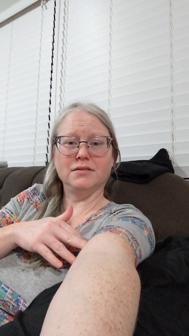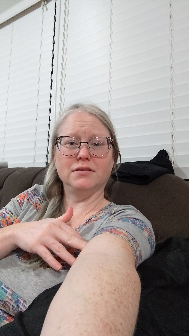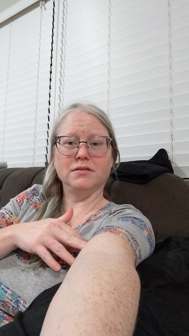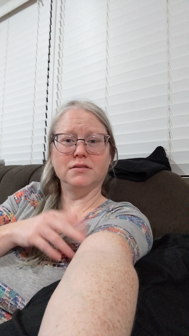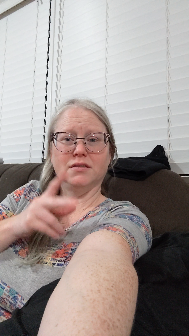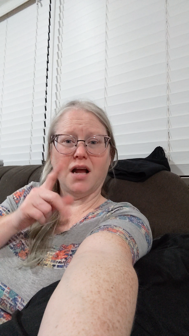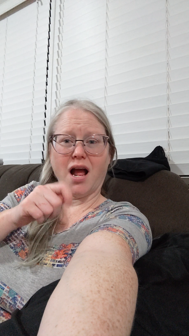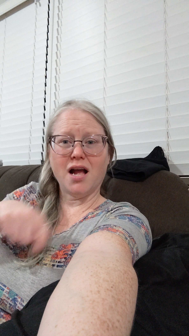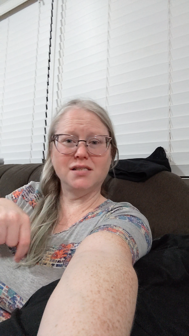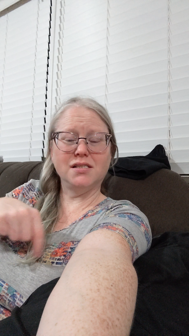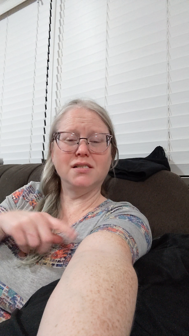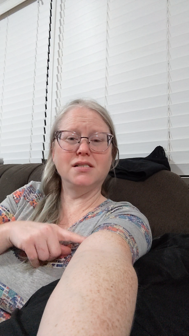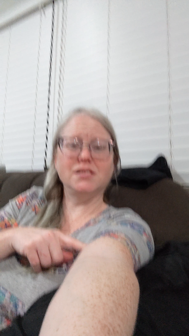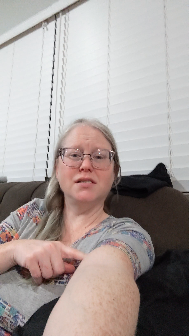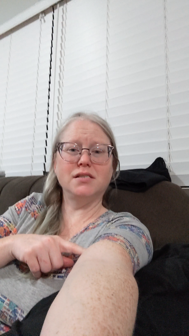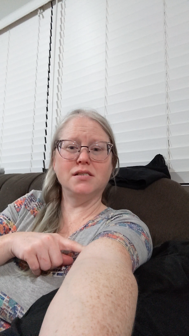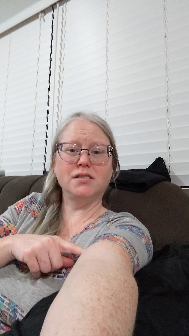cut